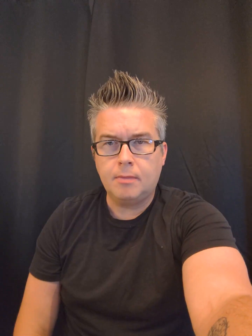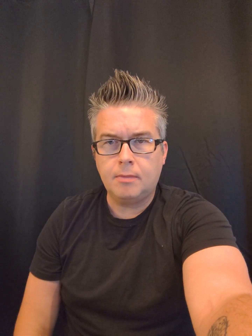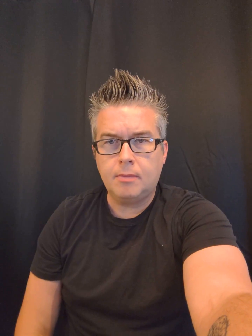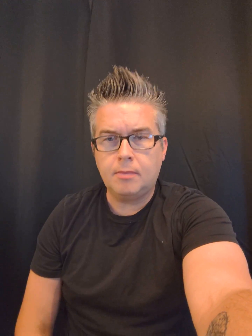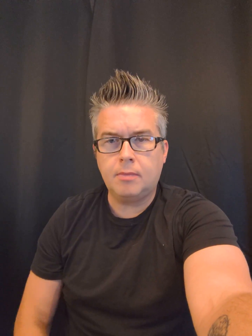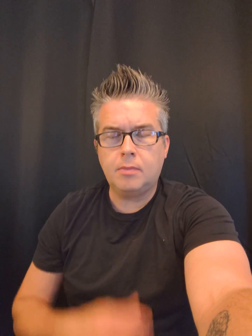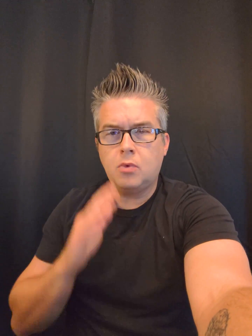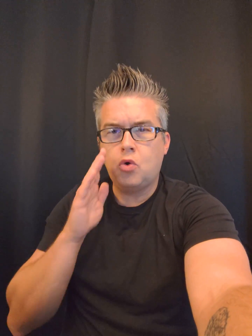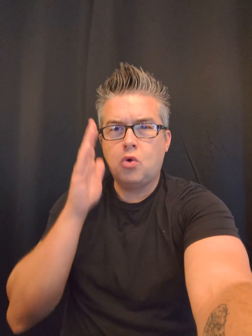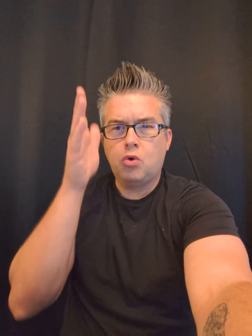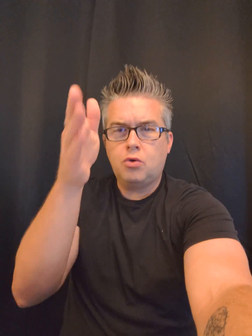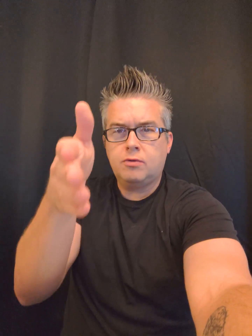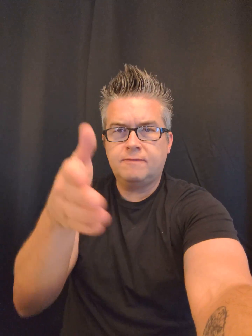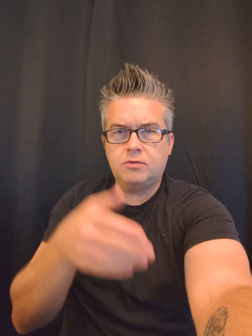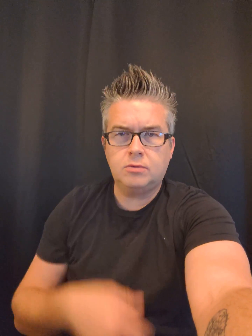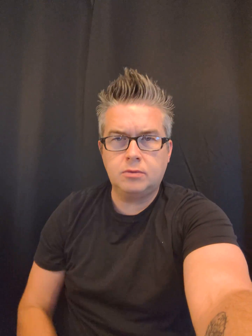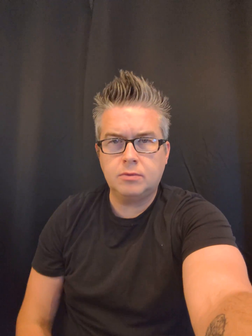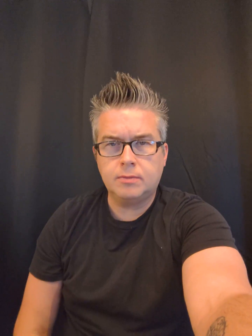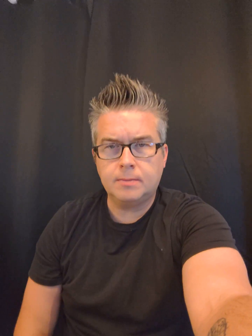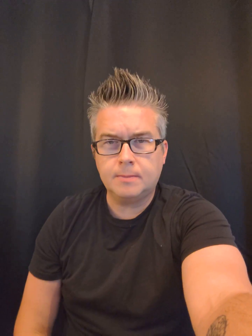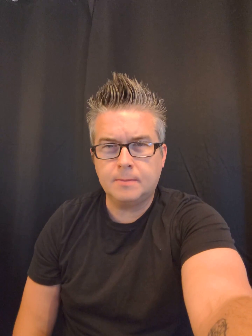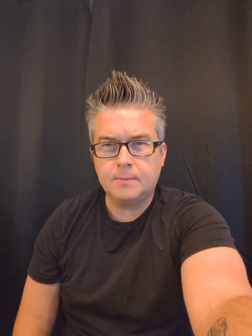over